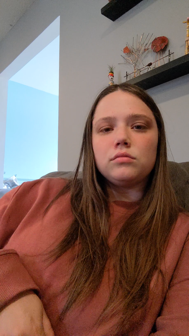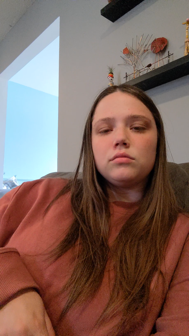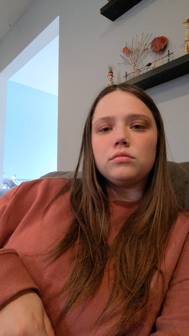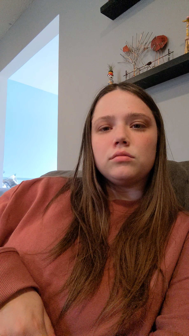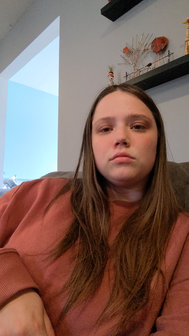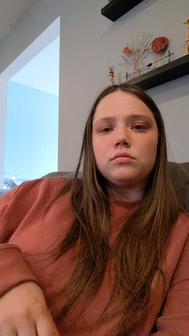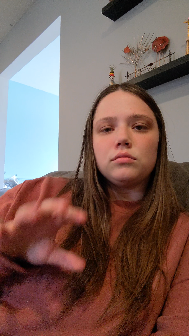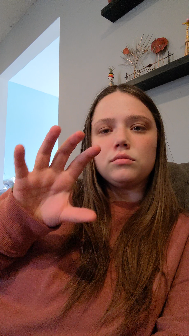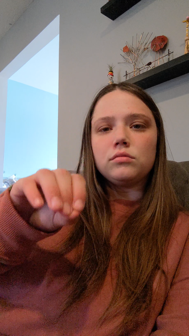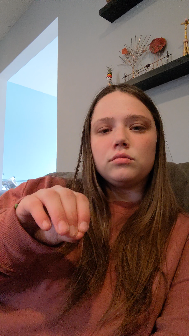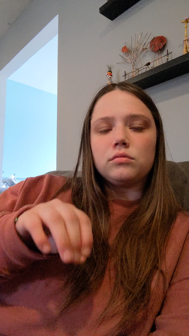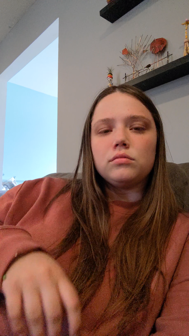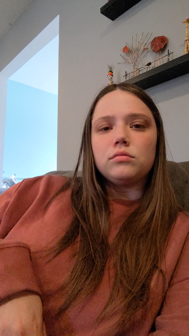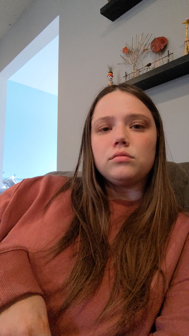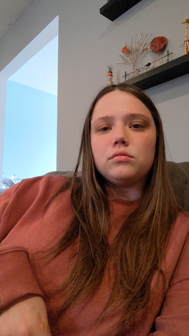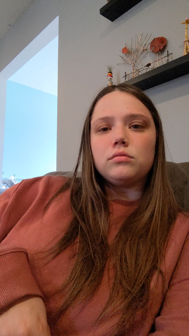bite